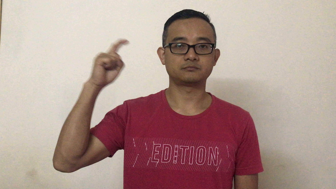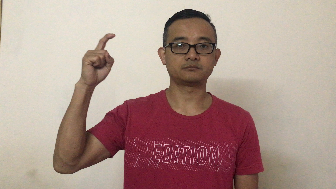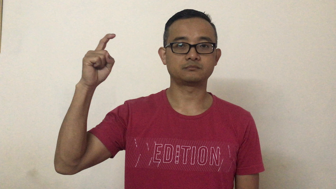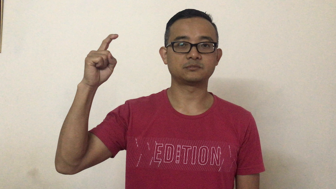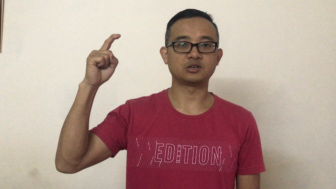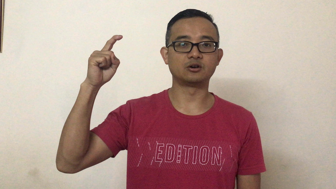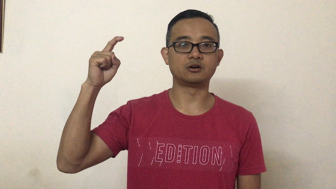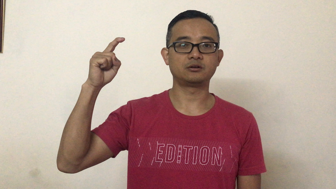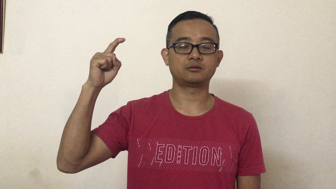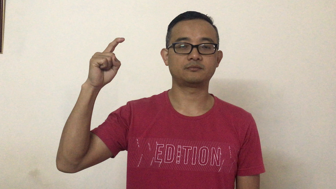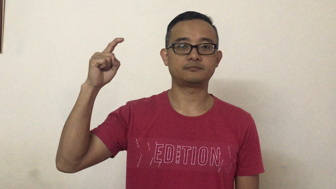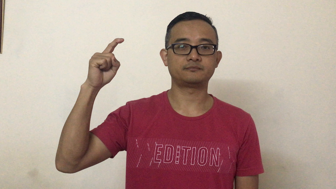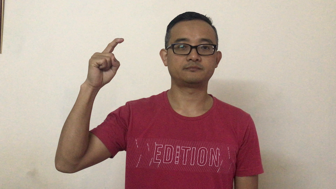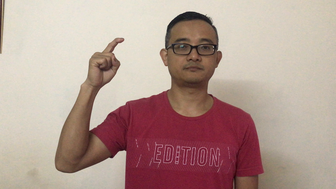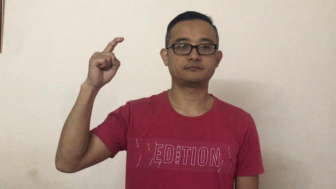ग